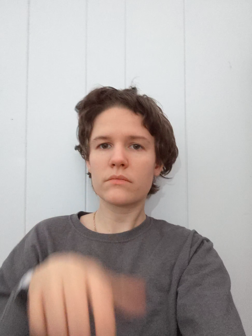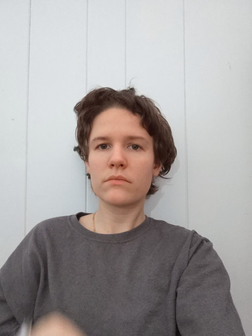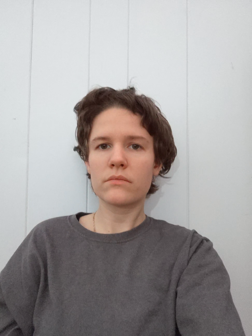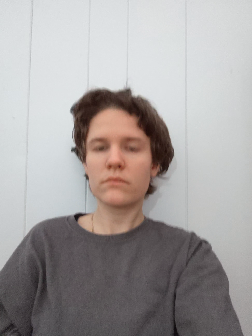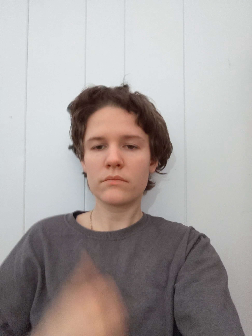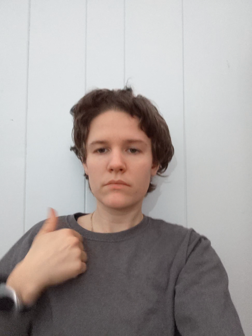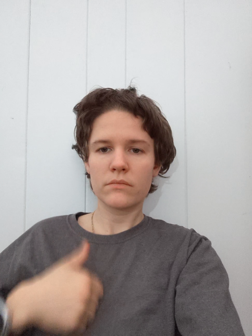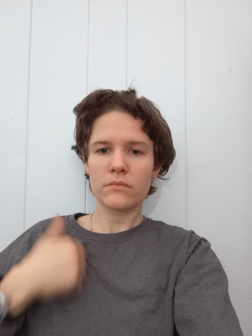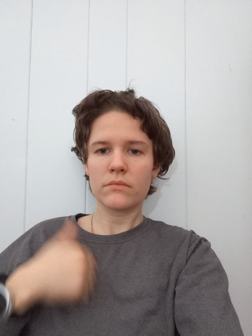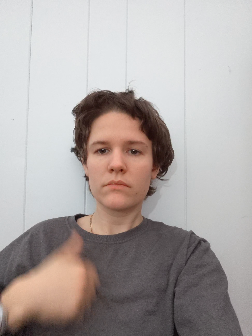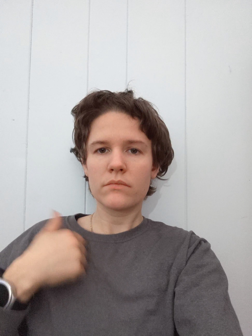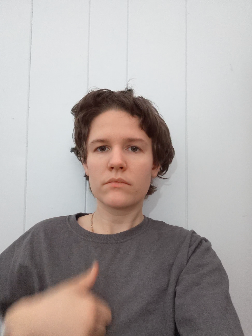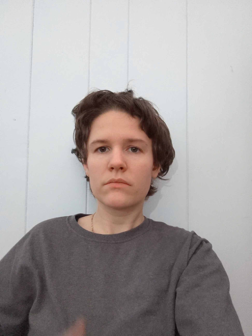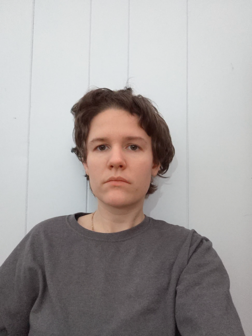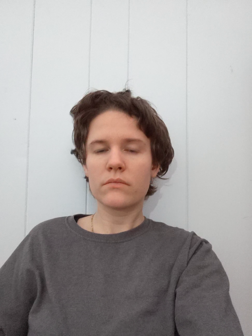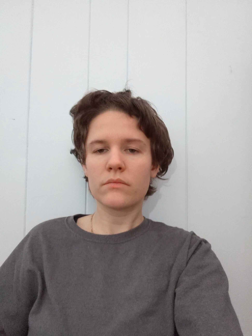bath